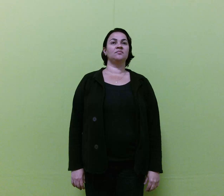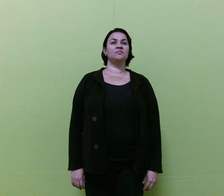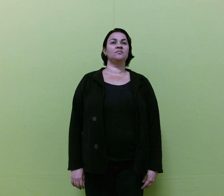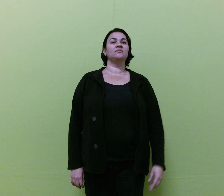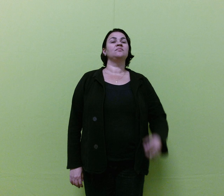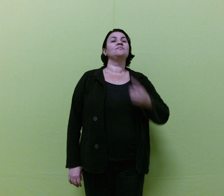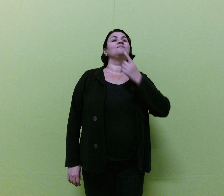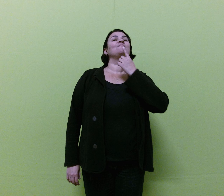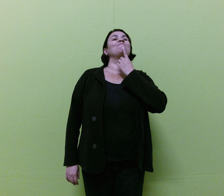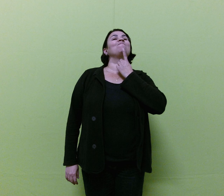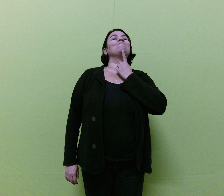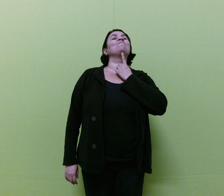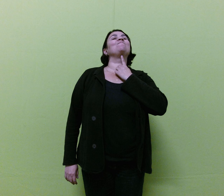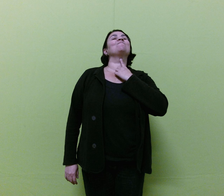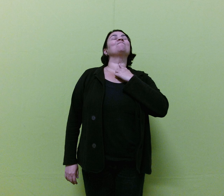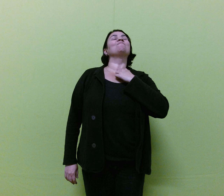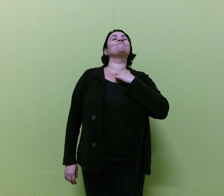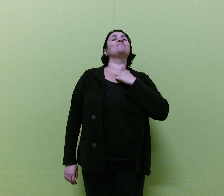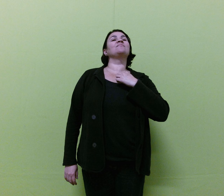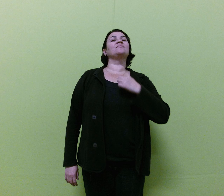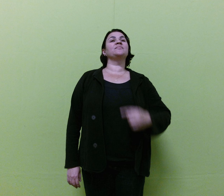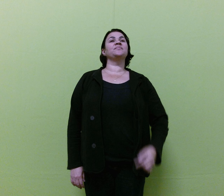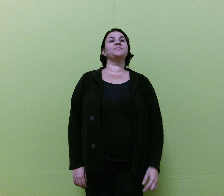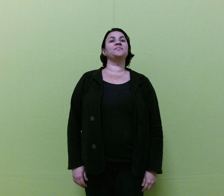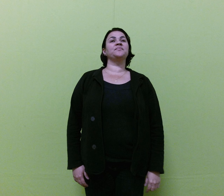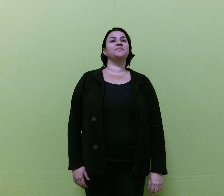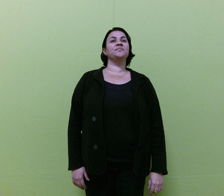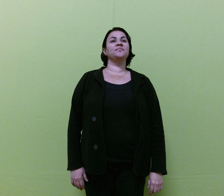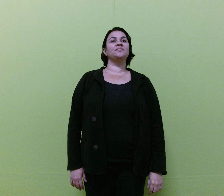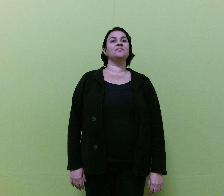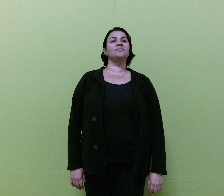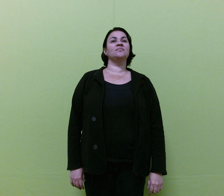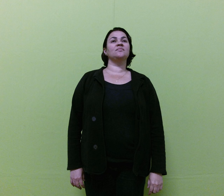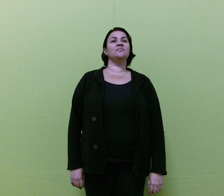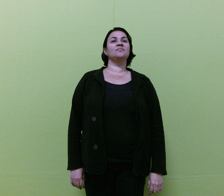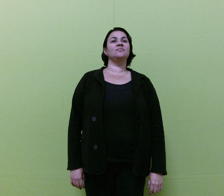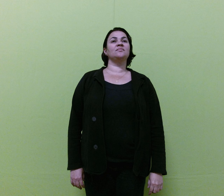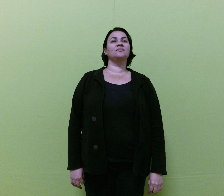vontade